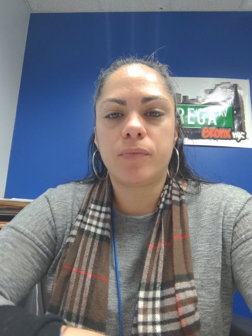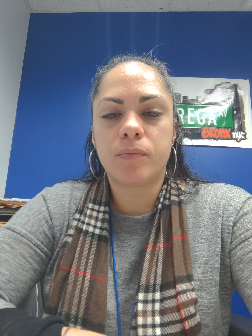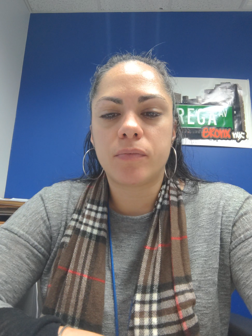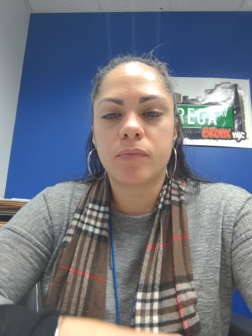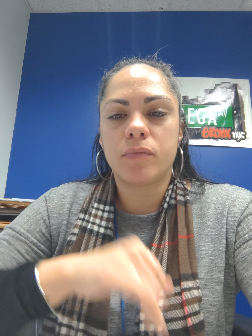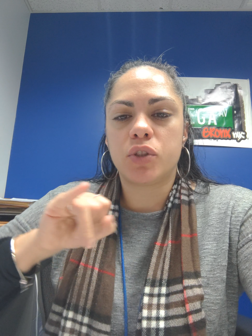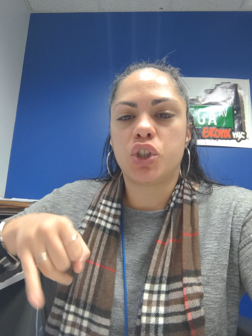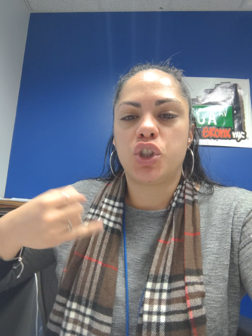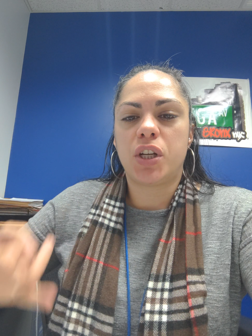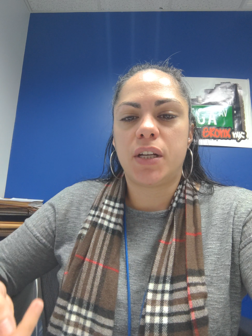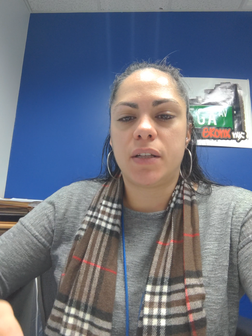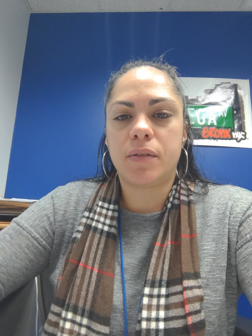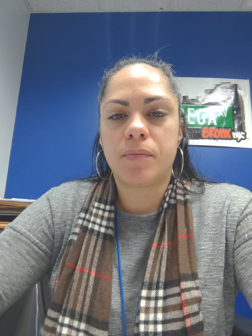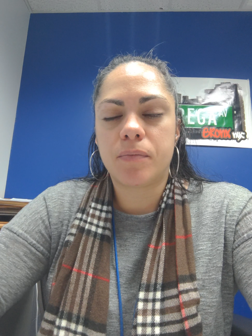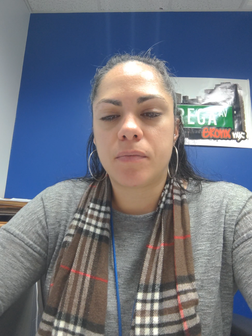jeans